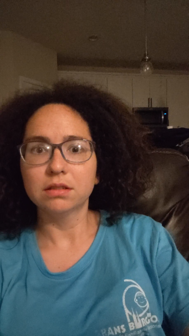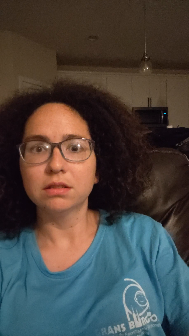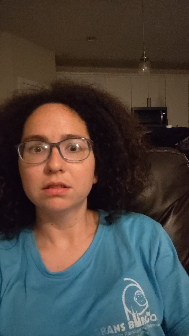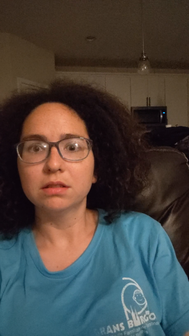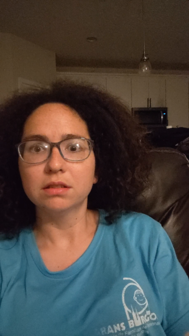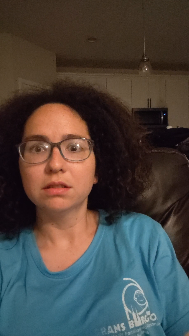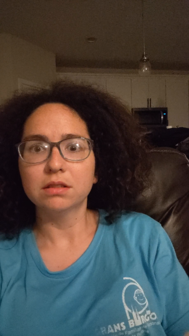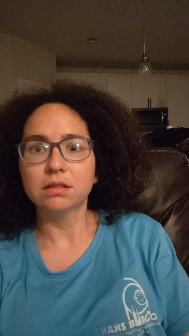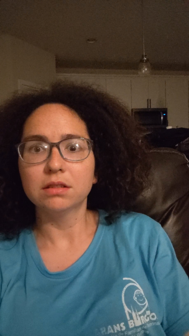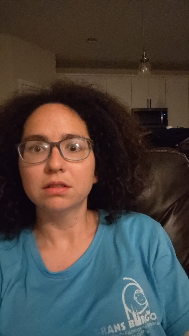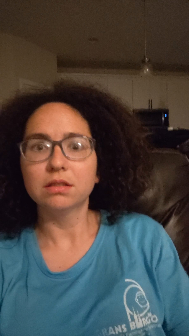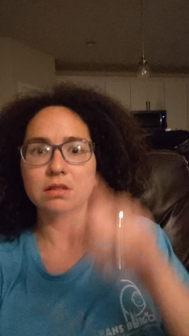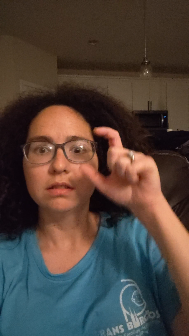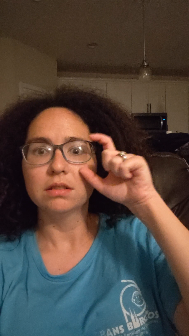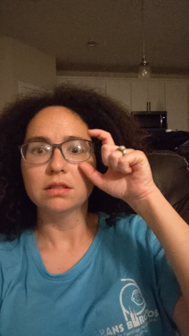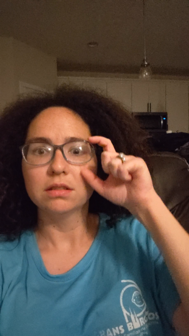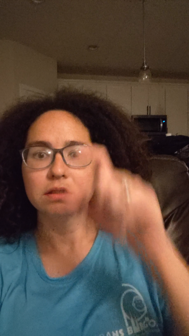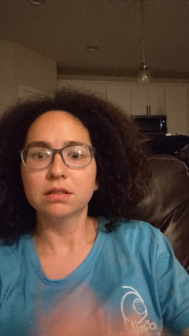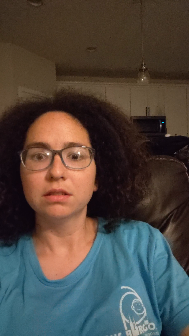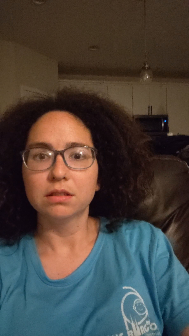glasses